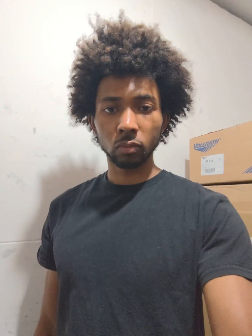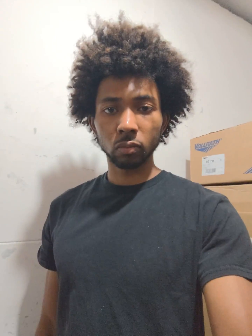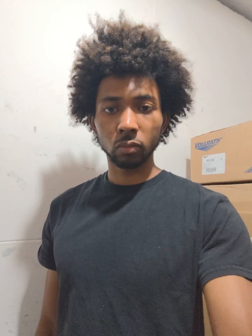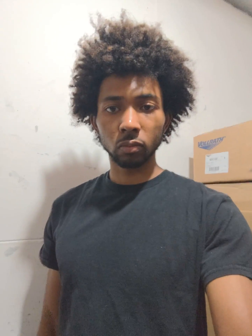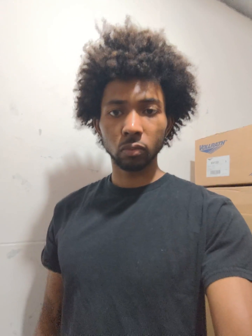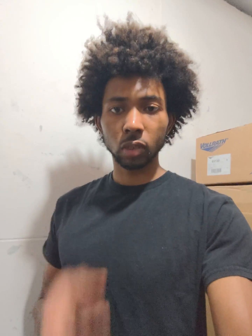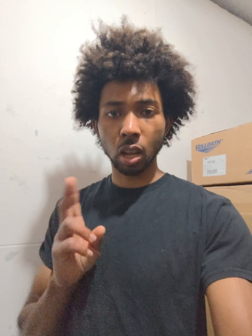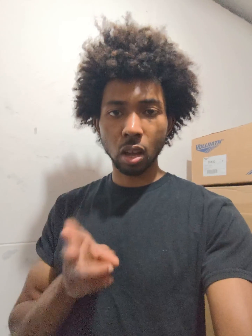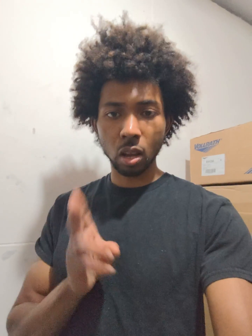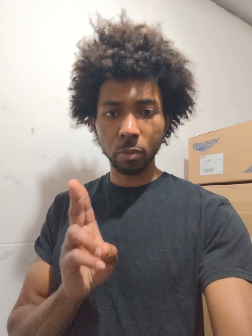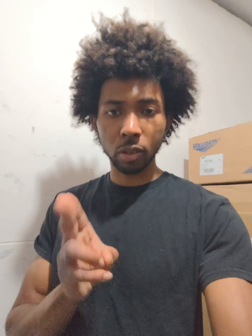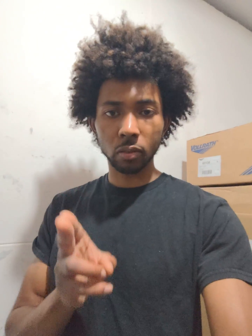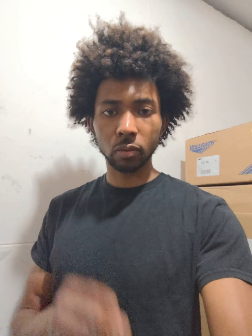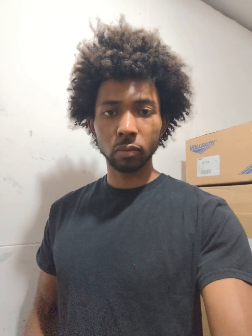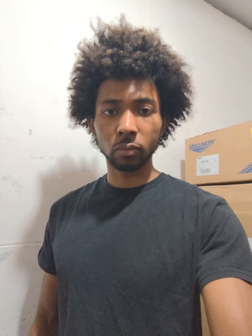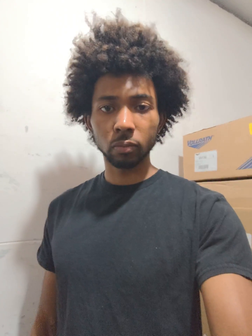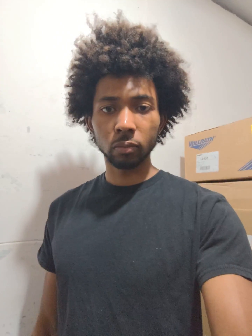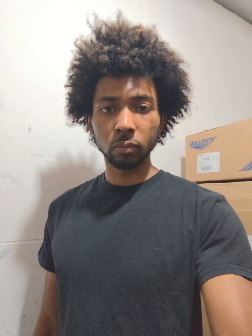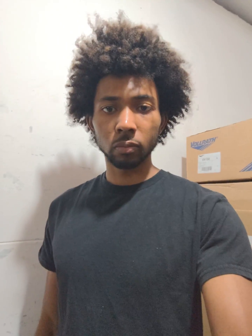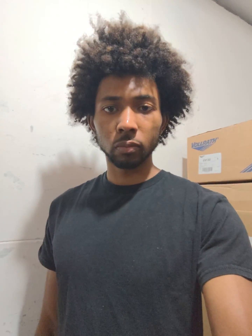hurry